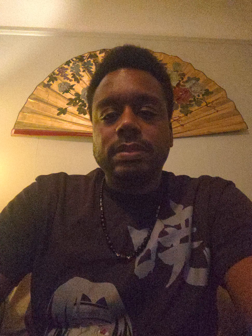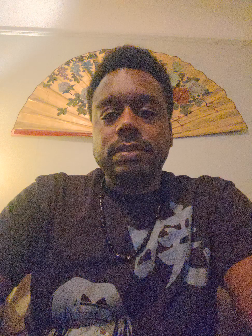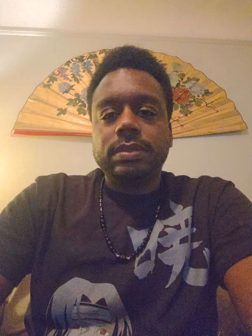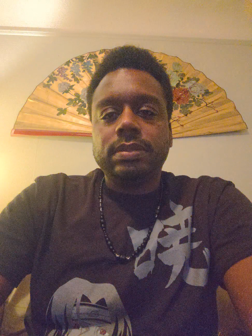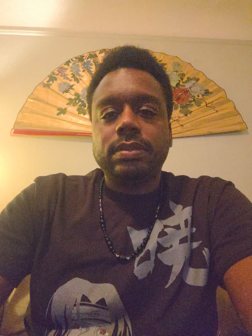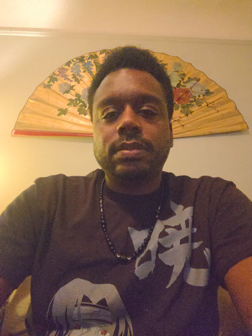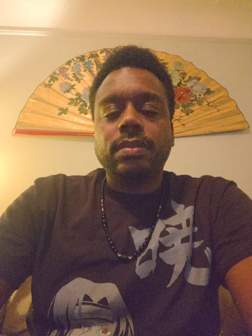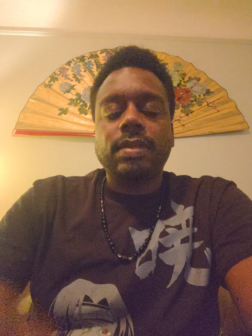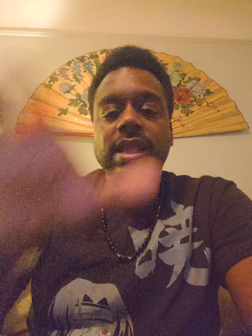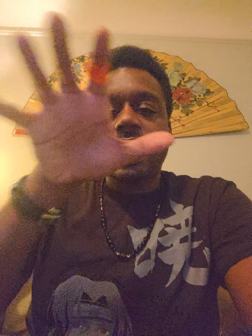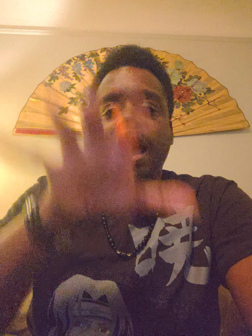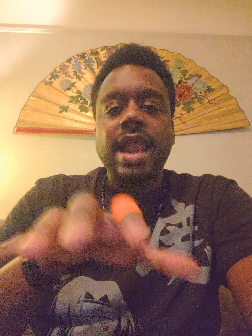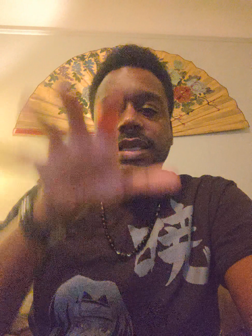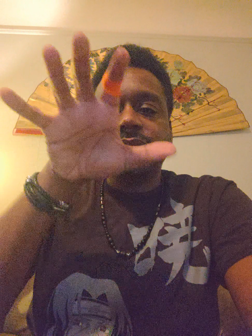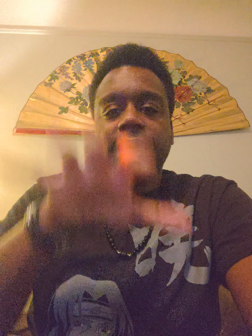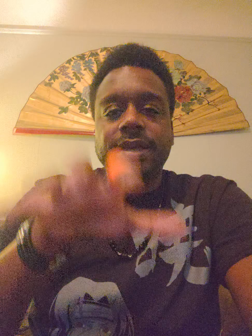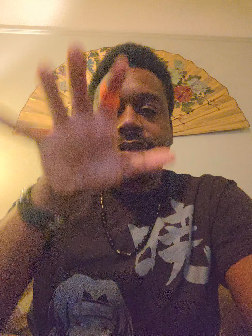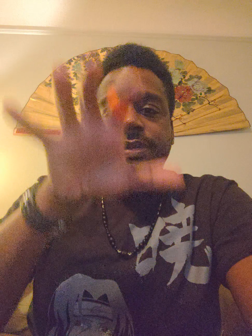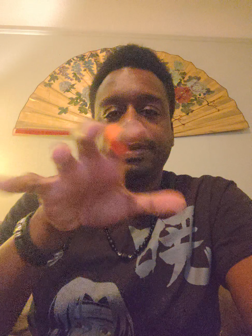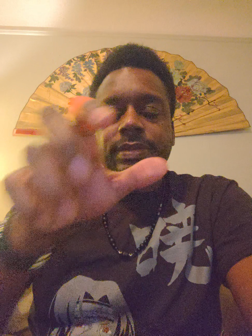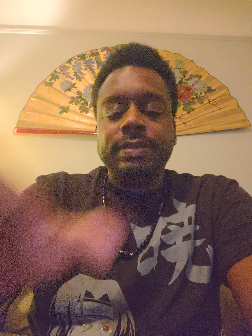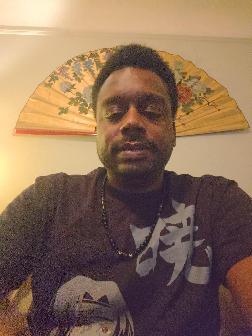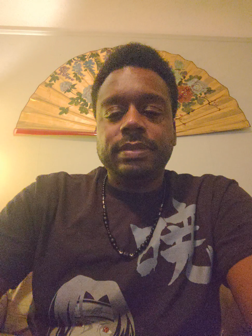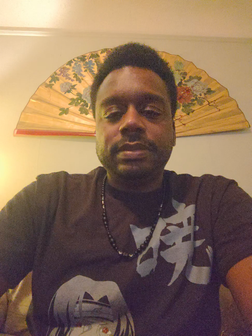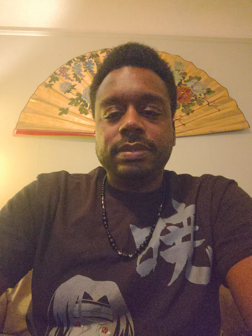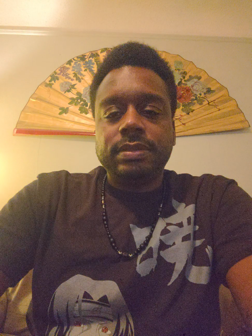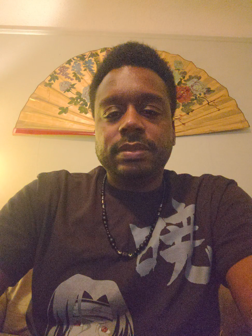alligator